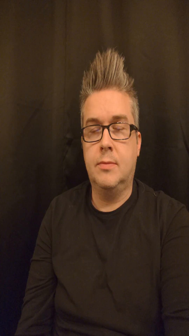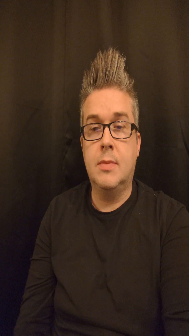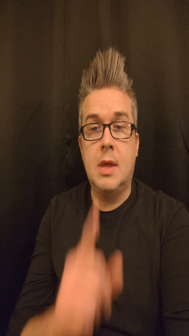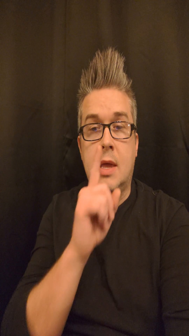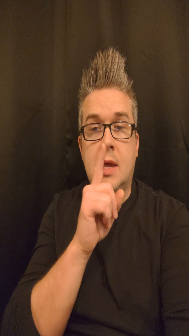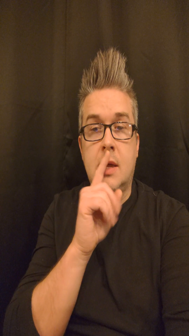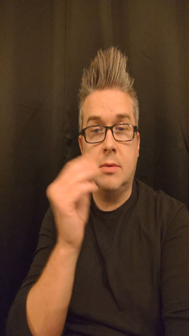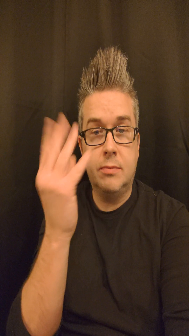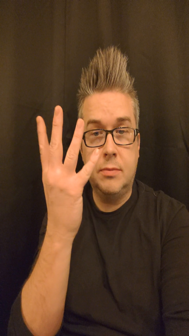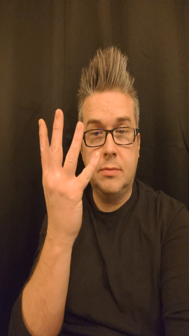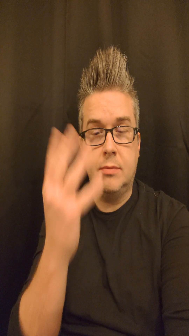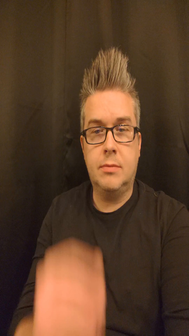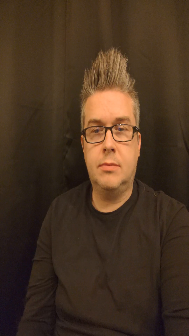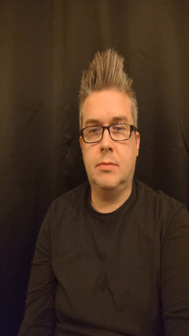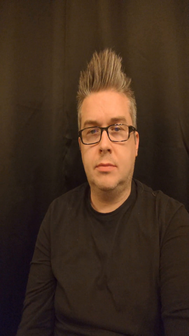lamp